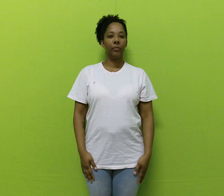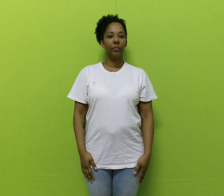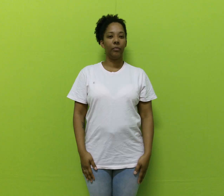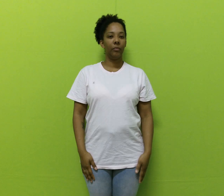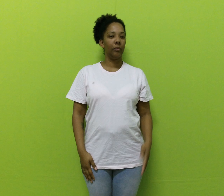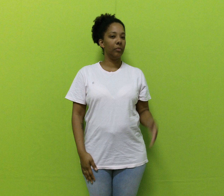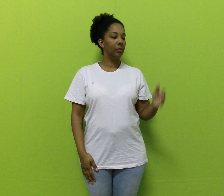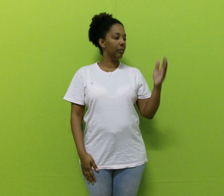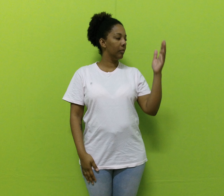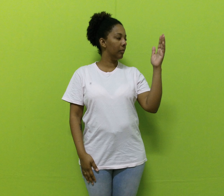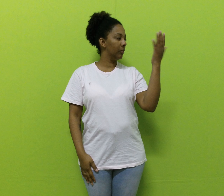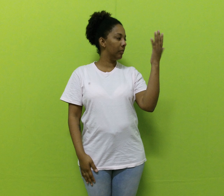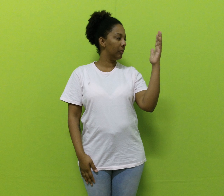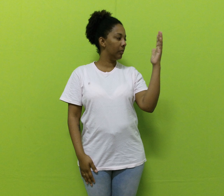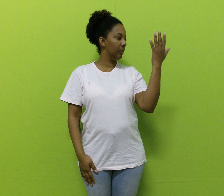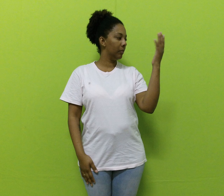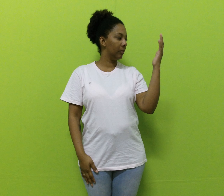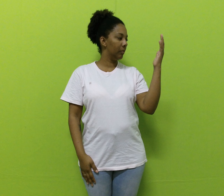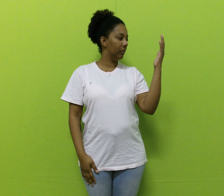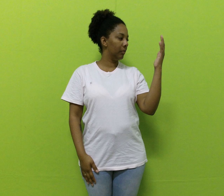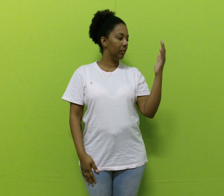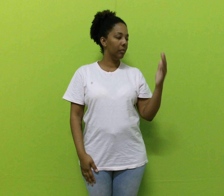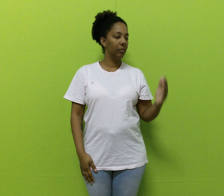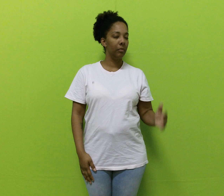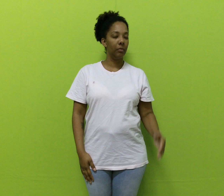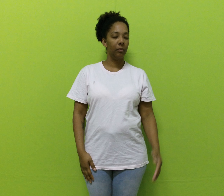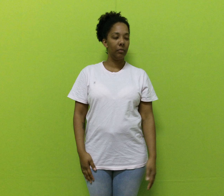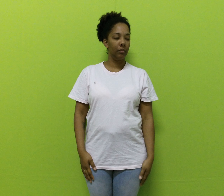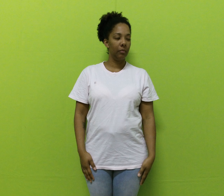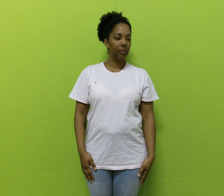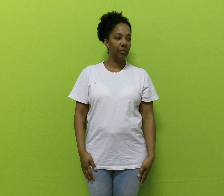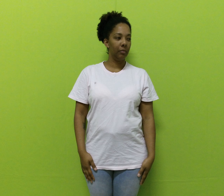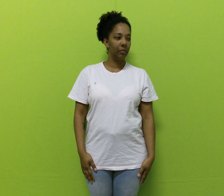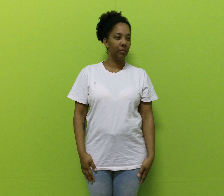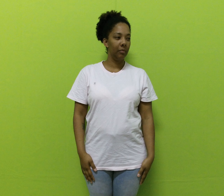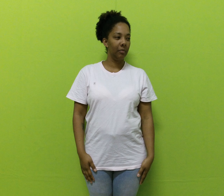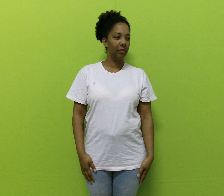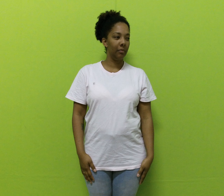espelho